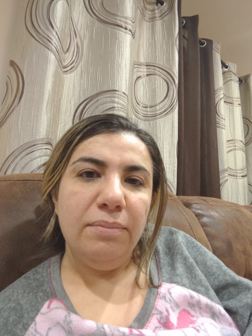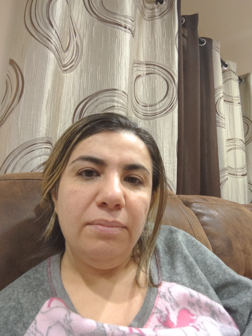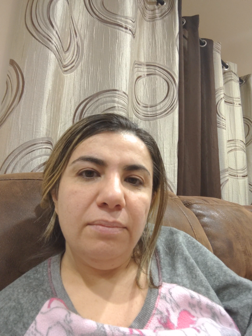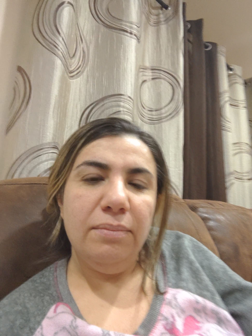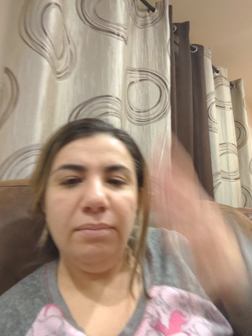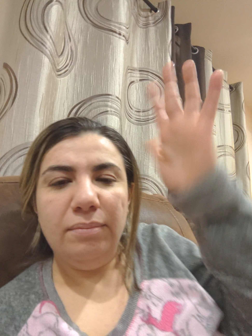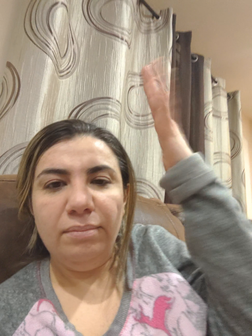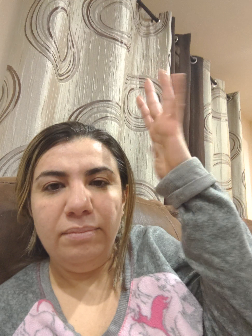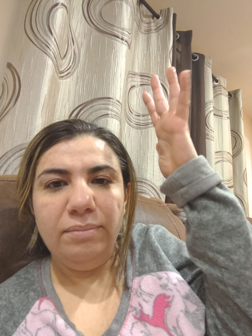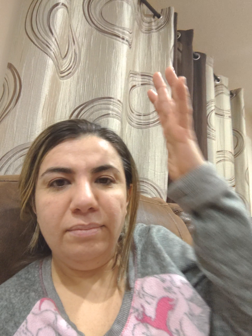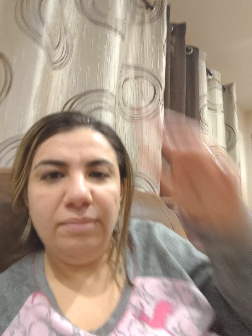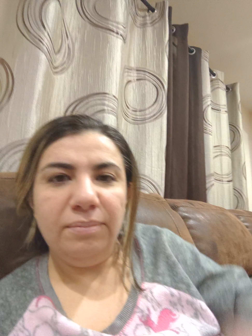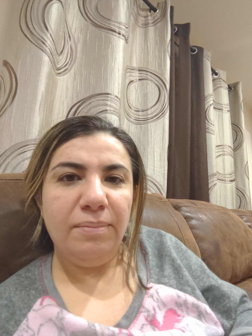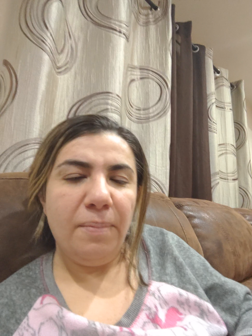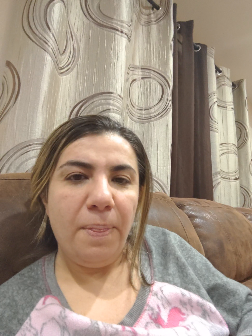tree